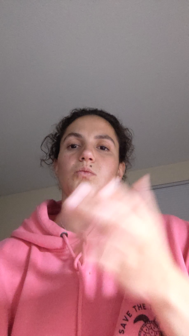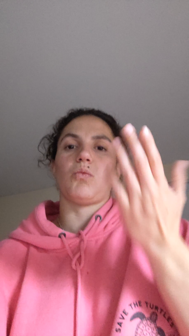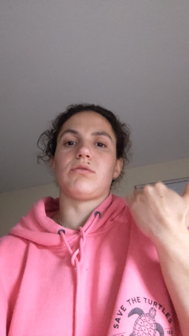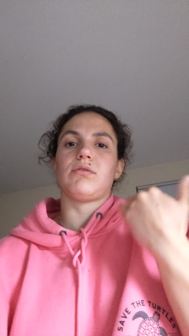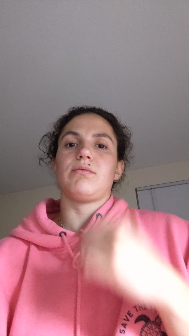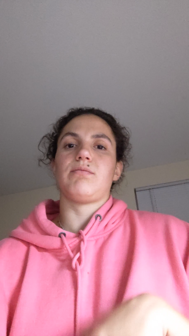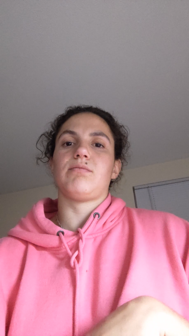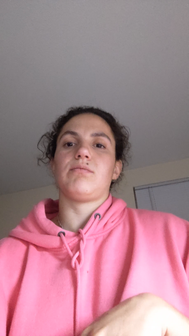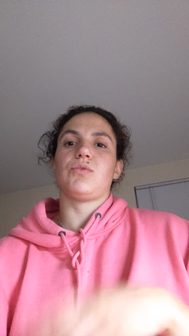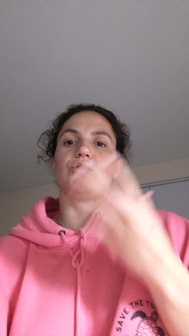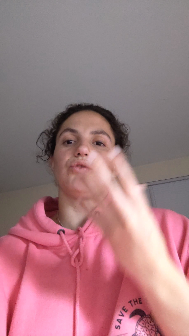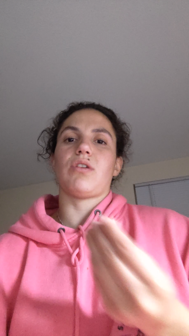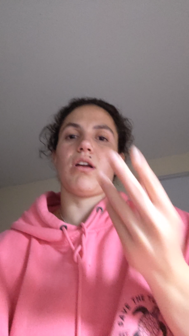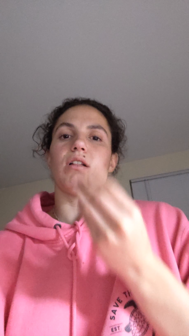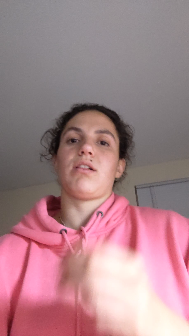gentle